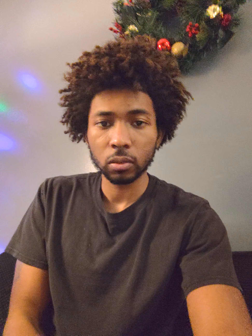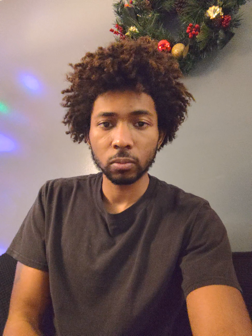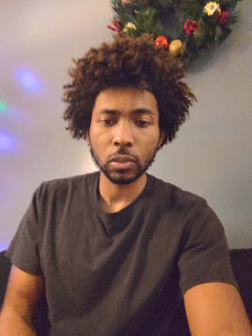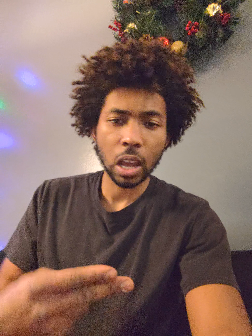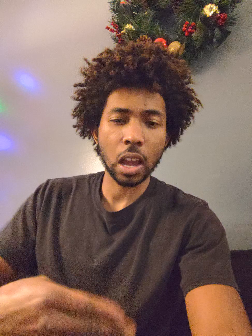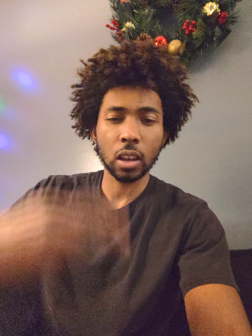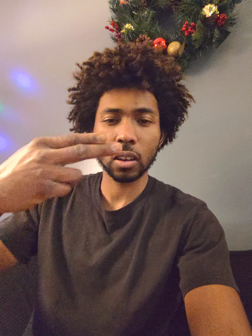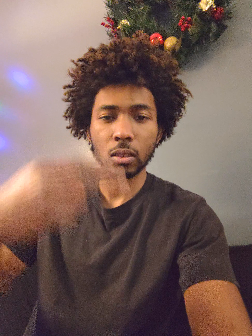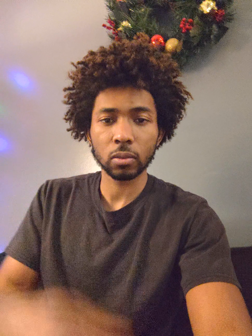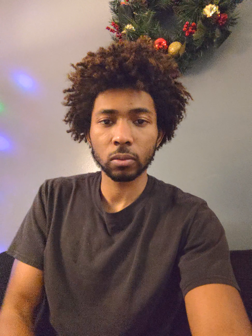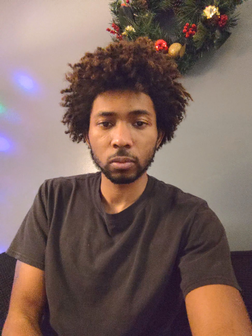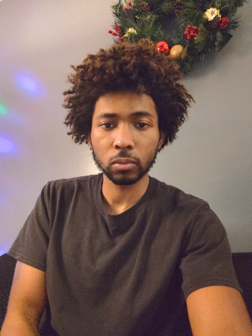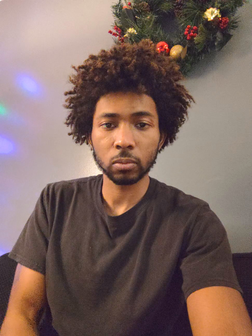high